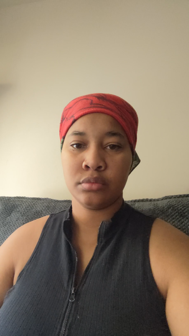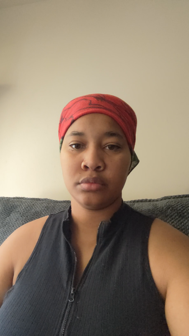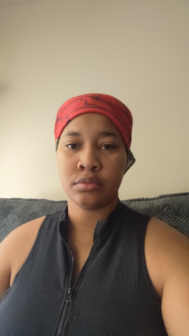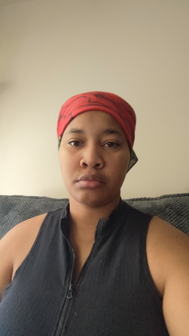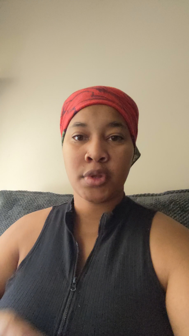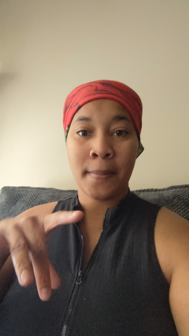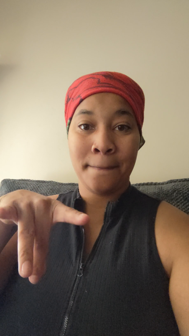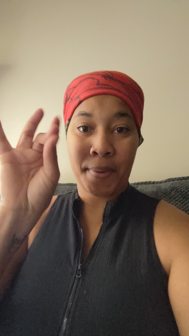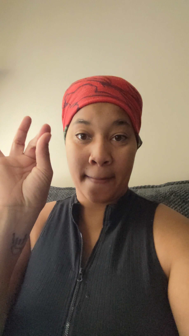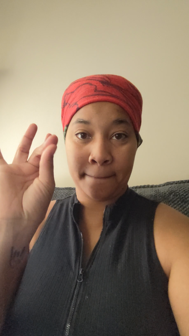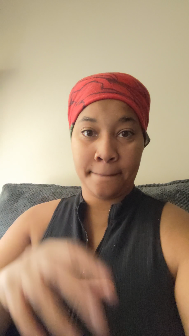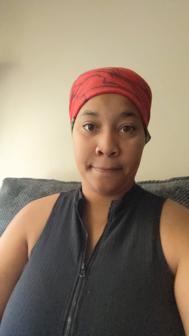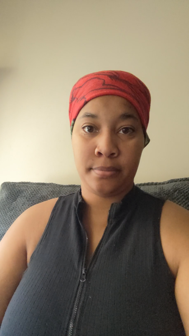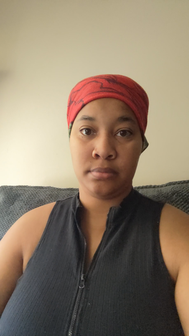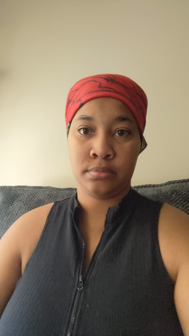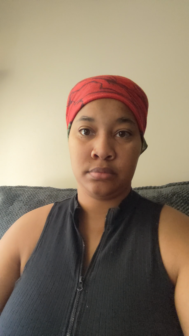pick